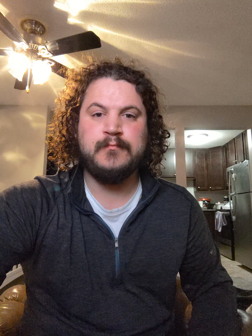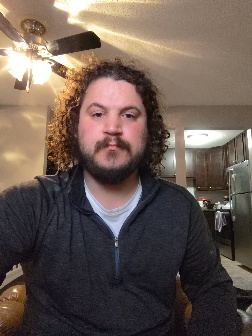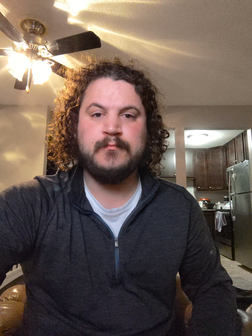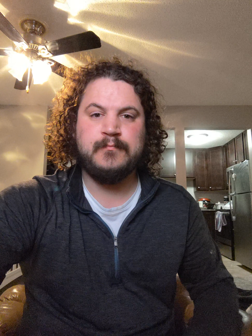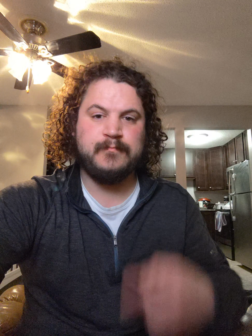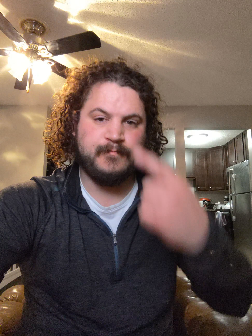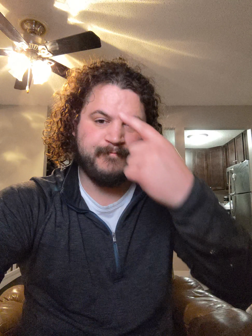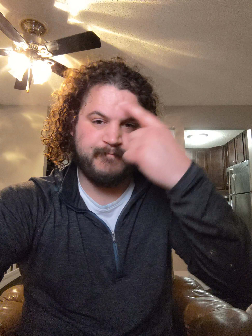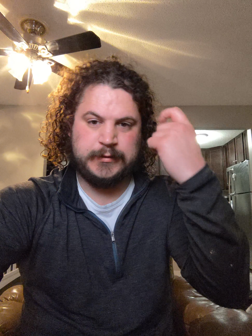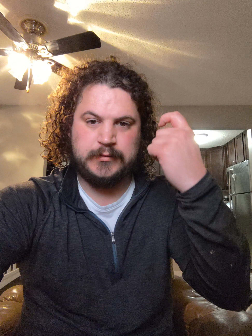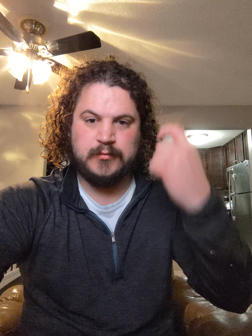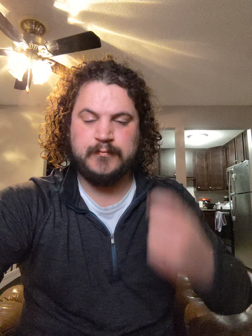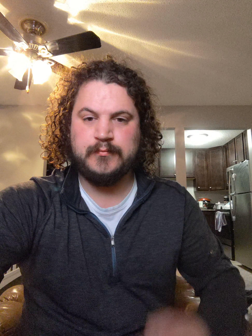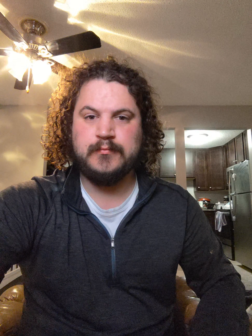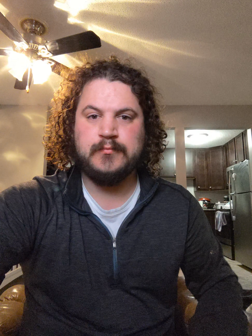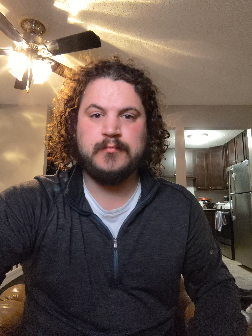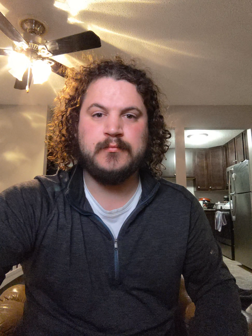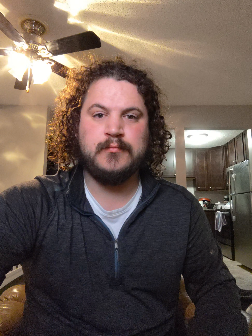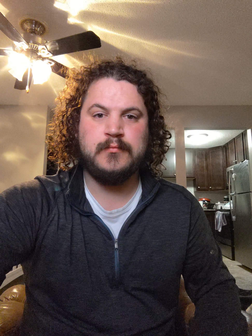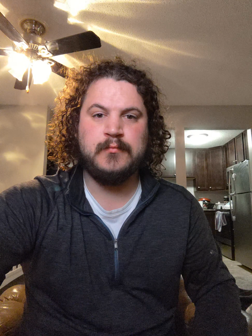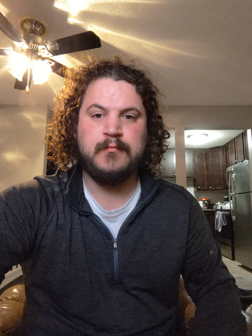because